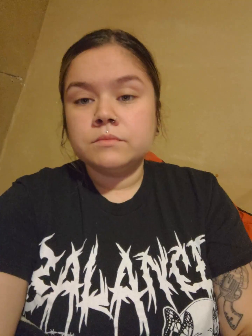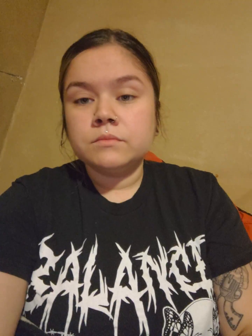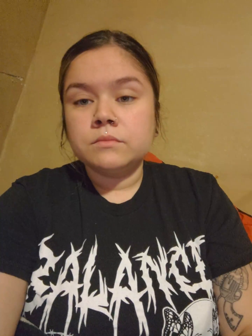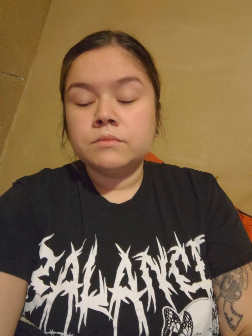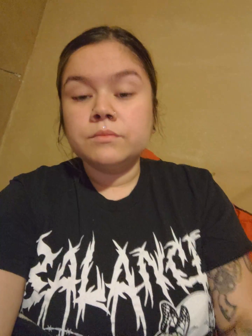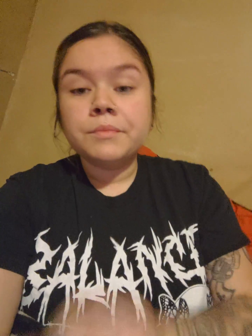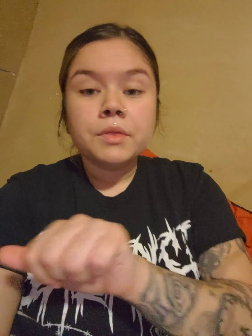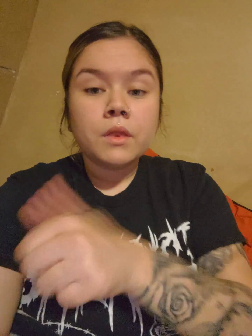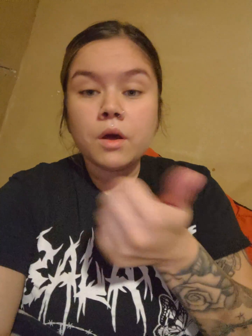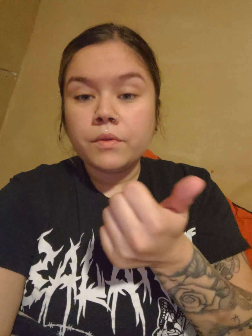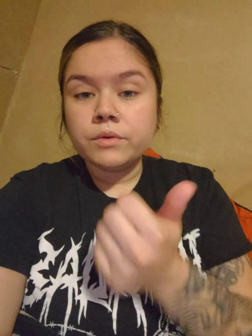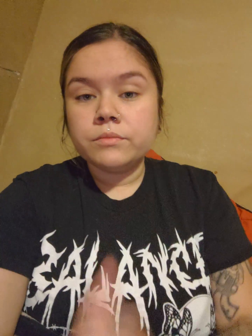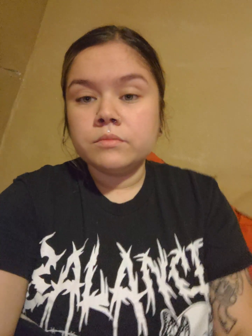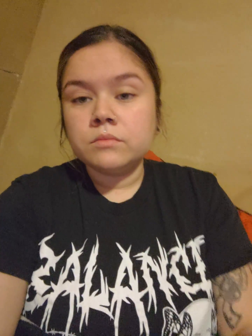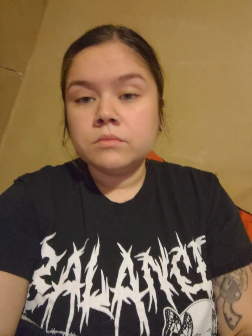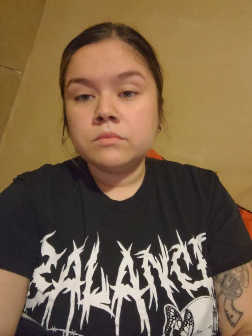other